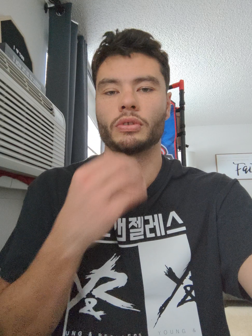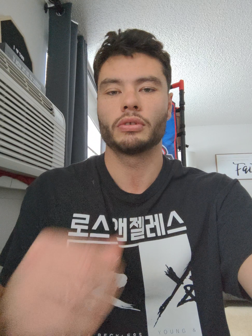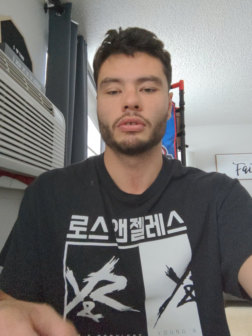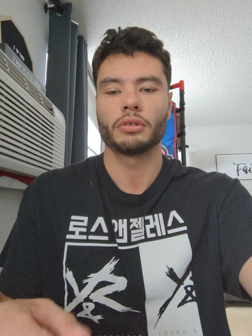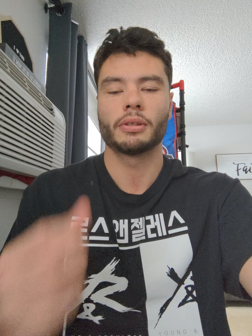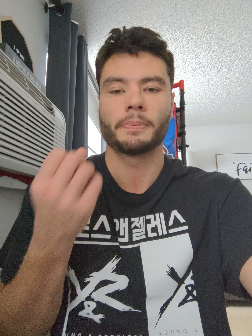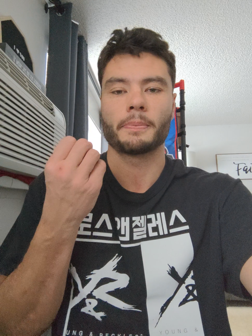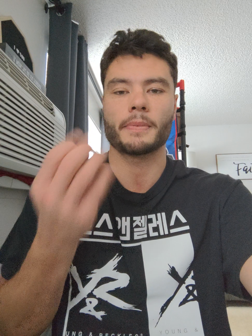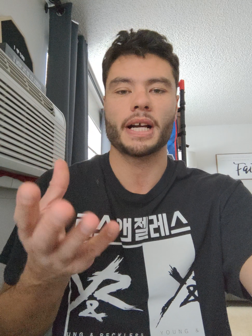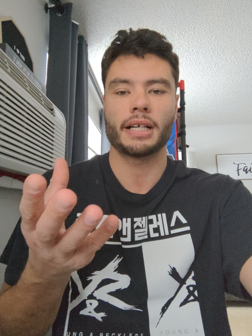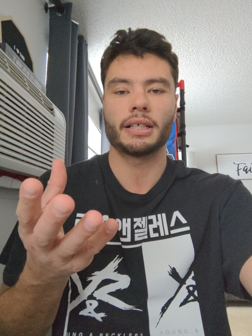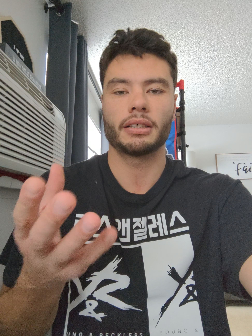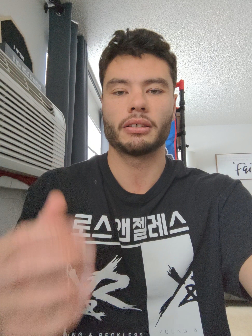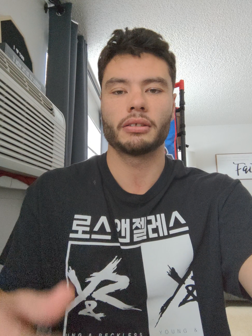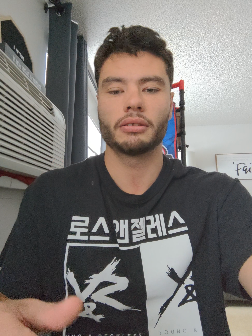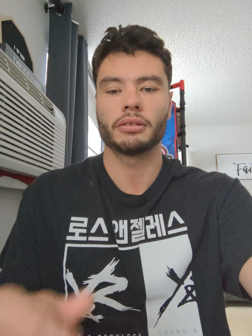many